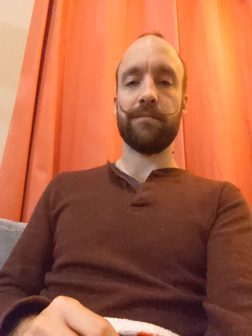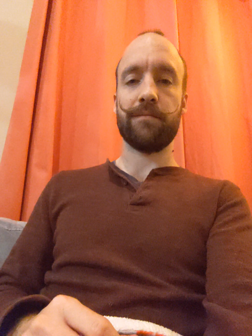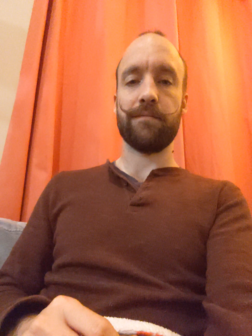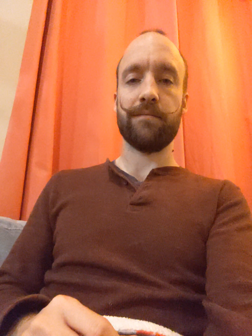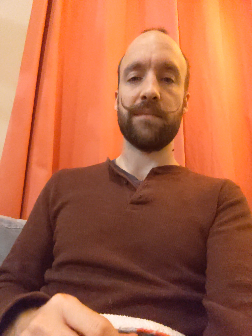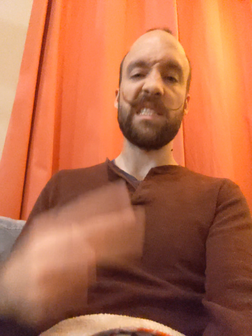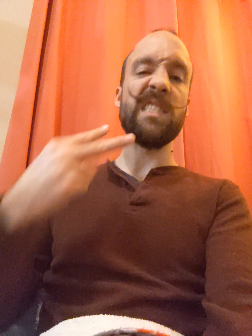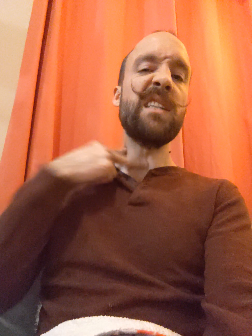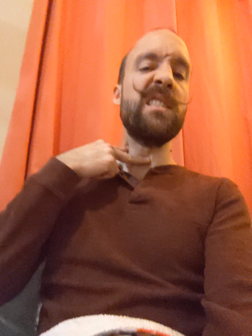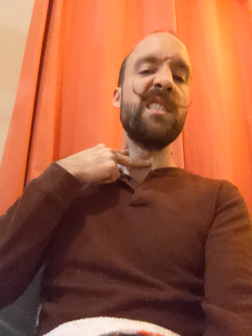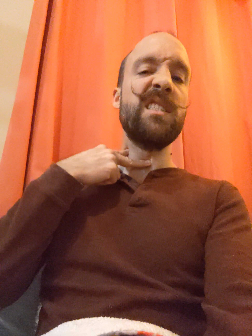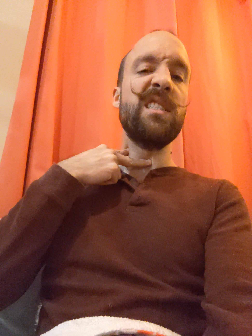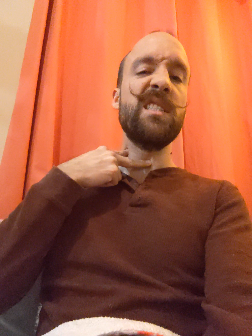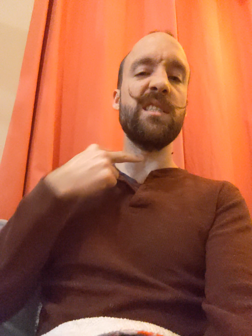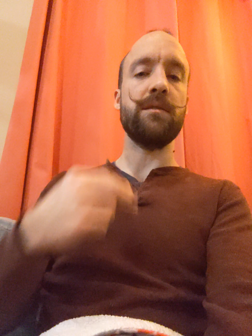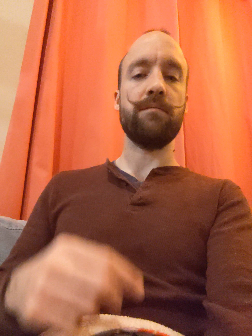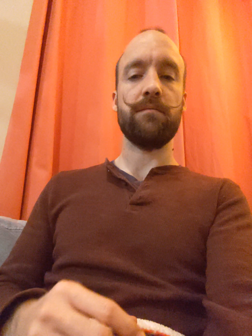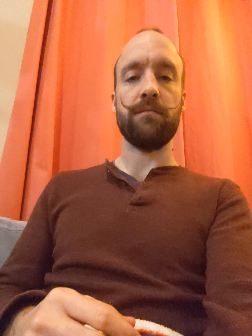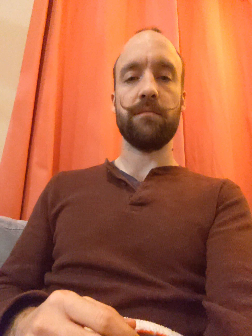stuck